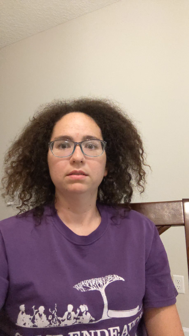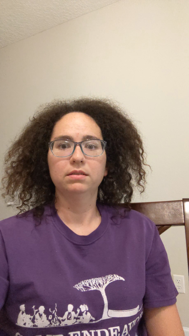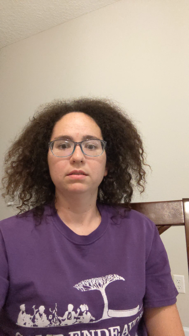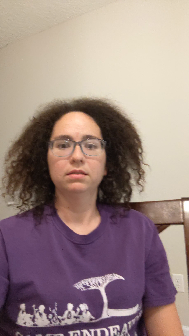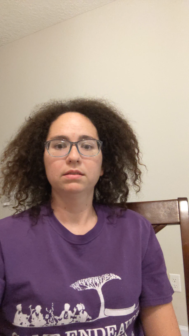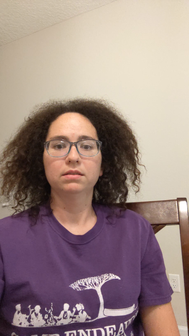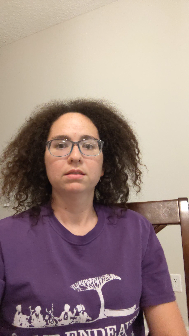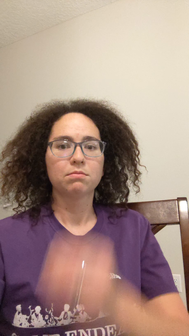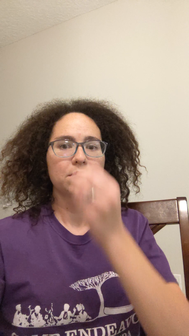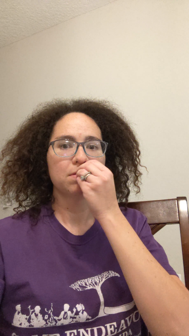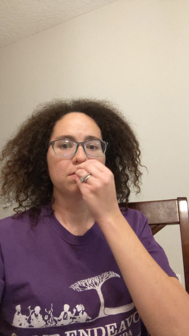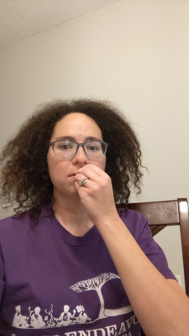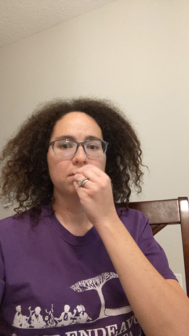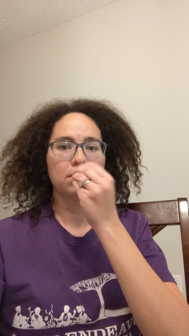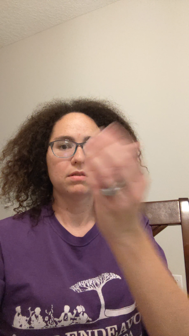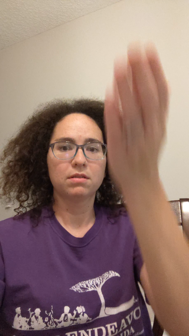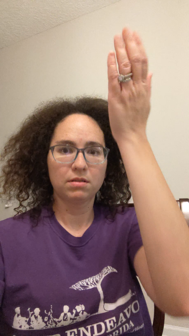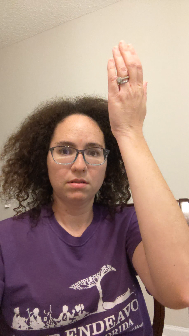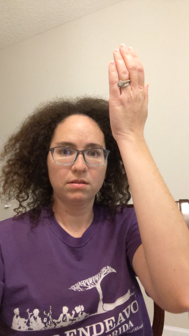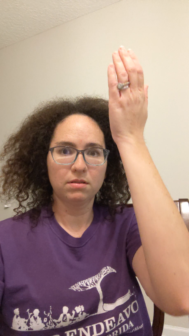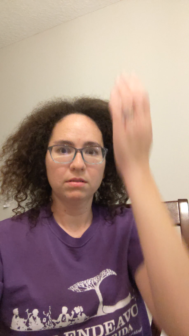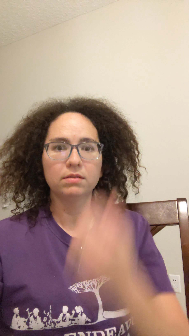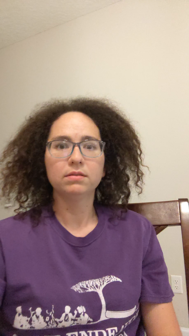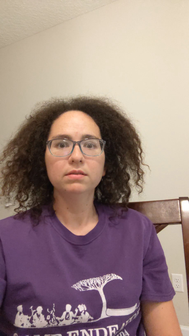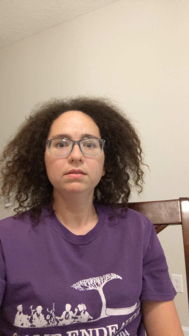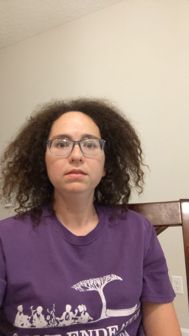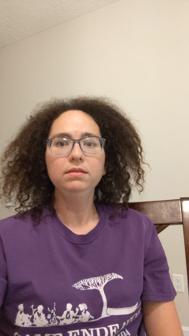breakfast